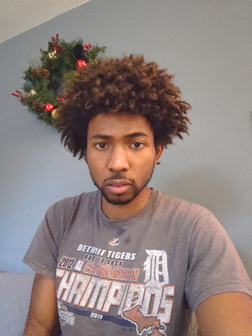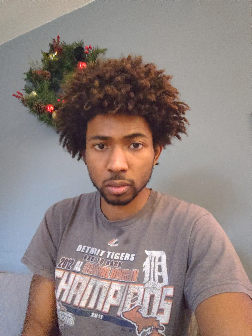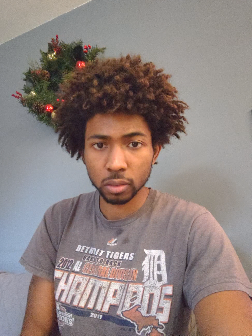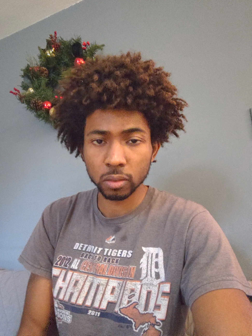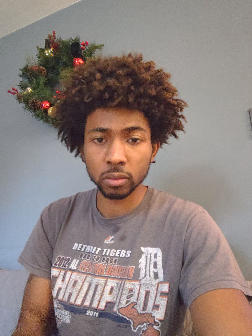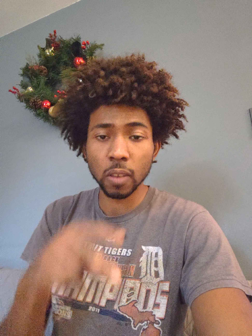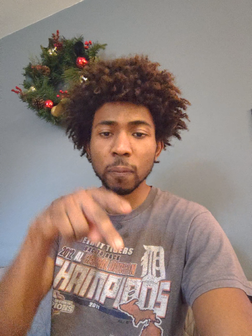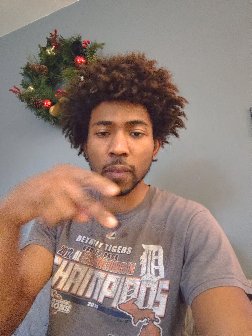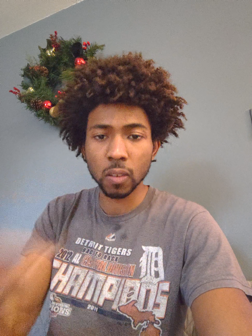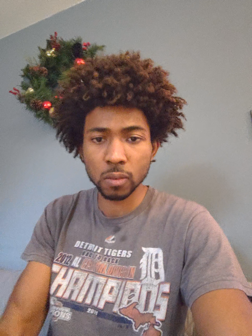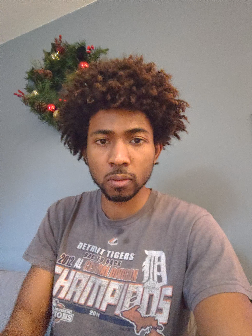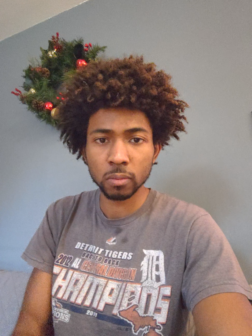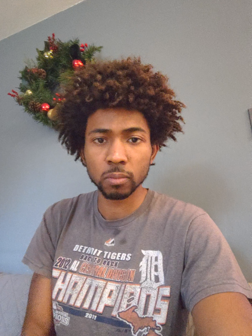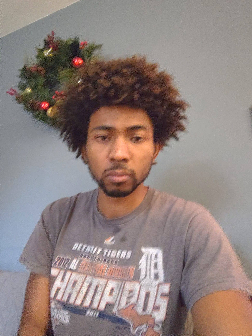fall